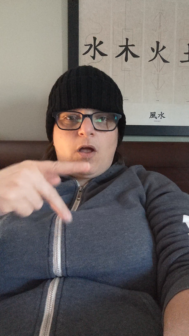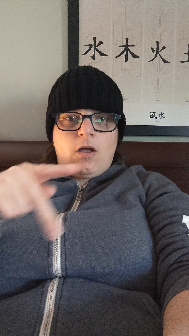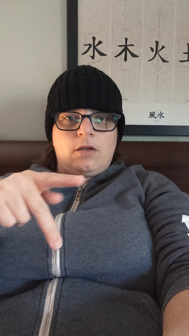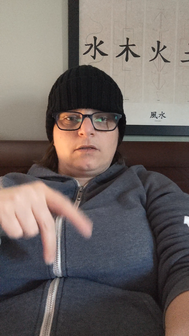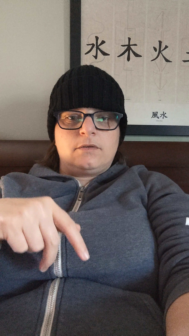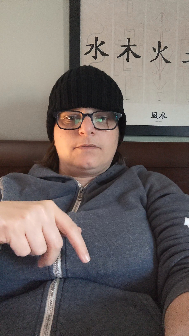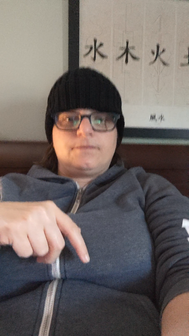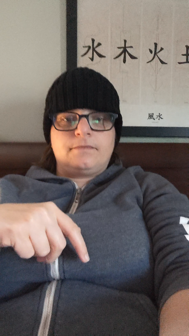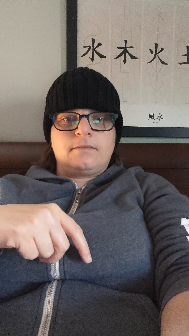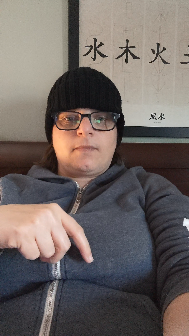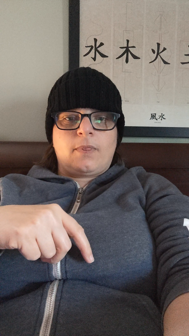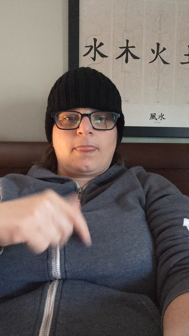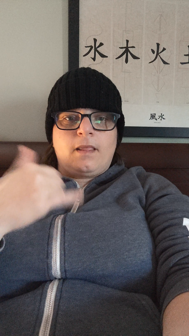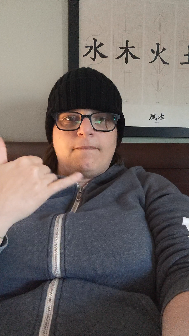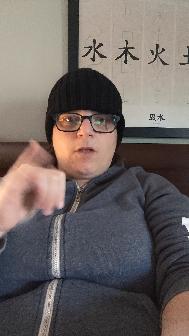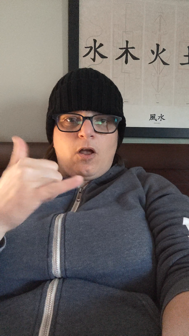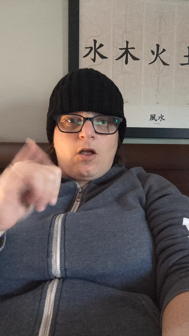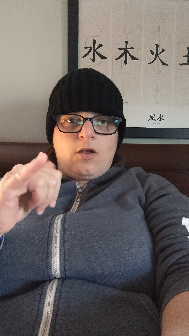party